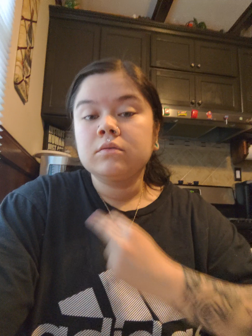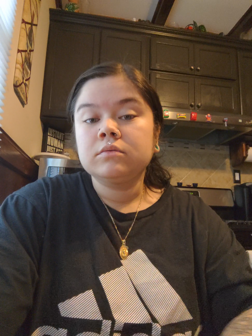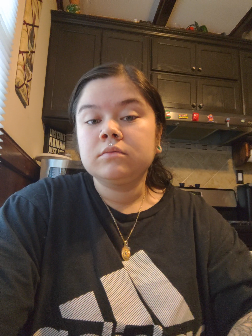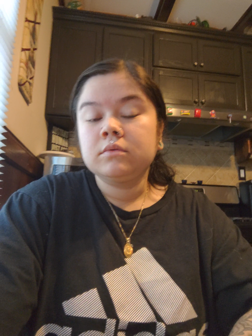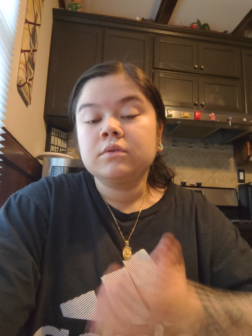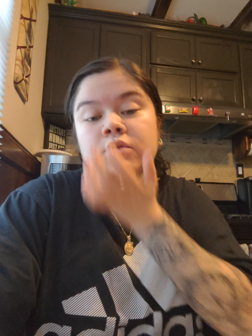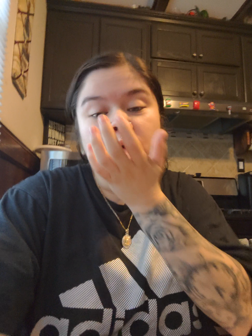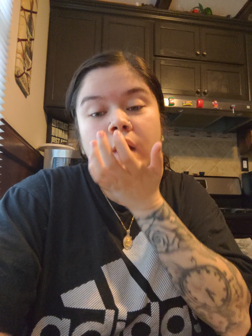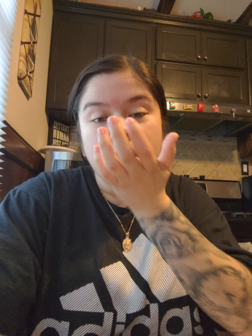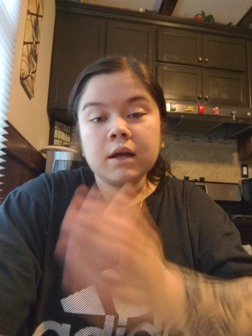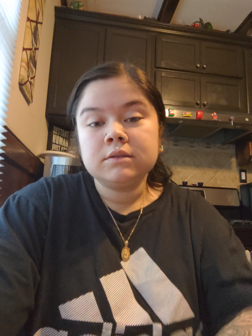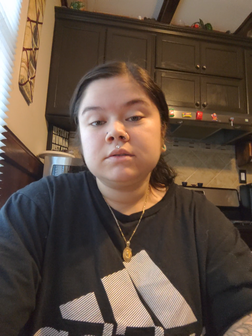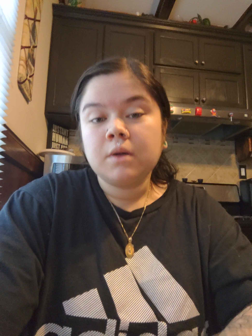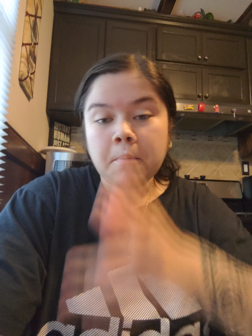grass